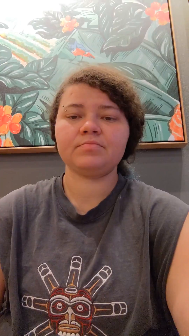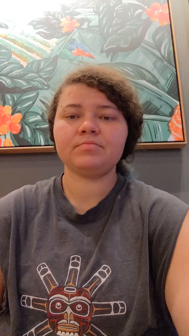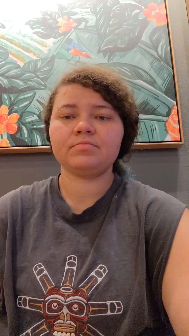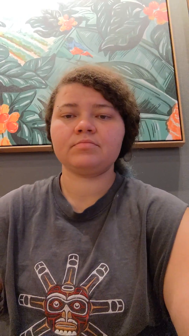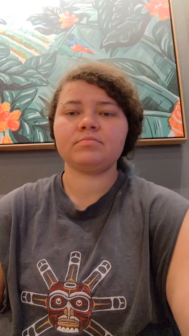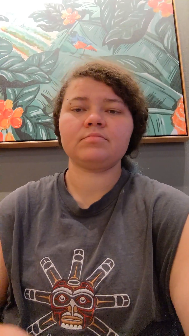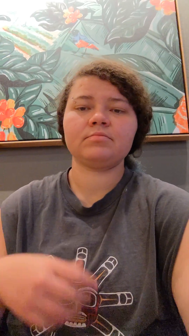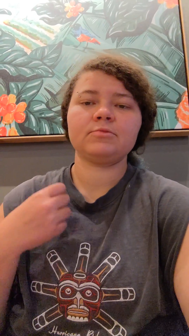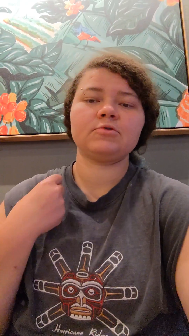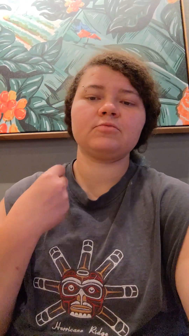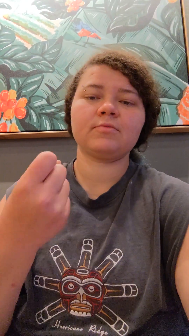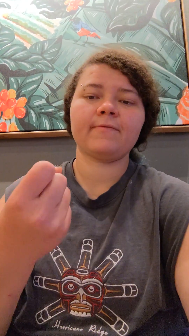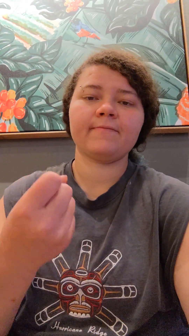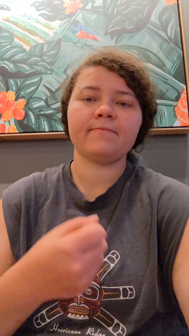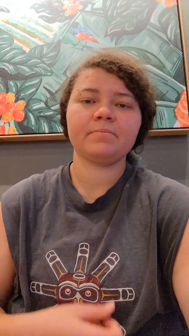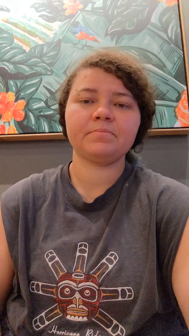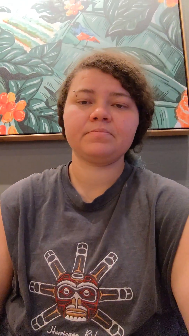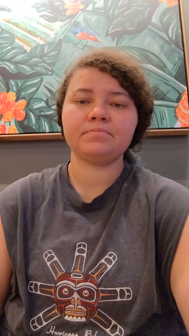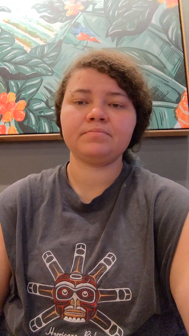drive